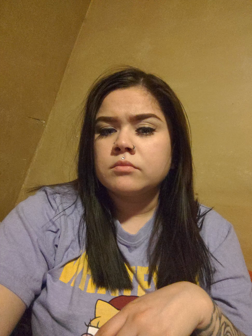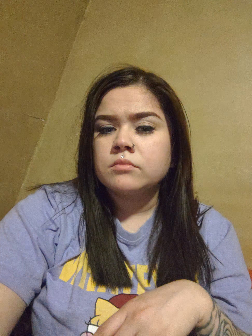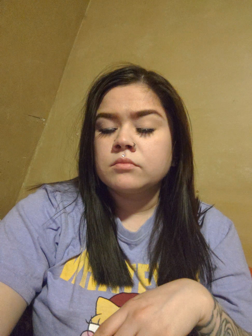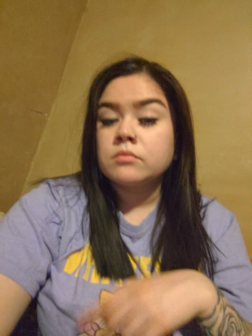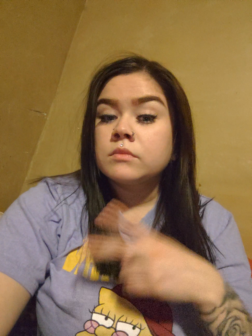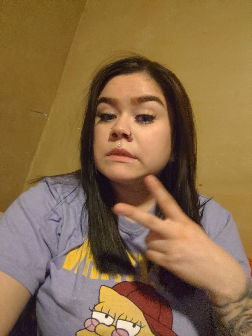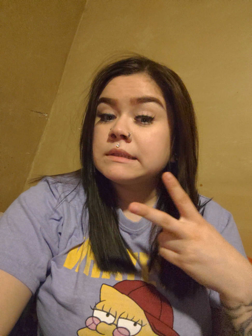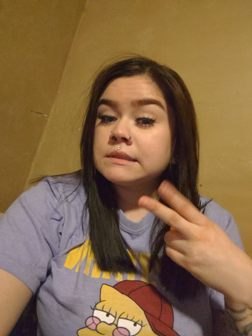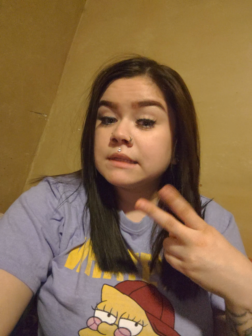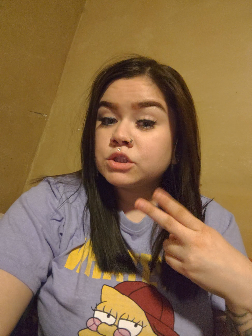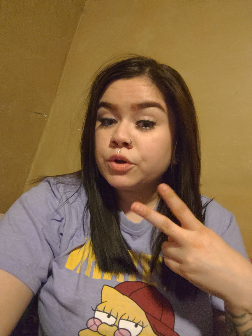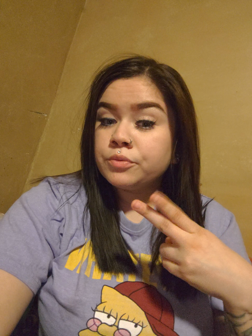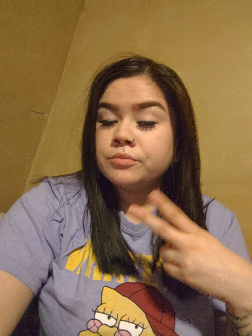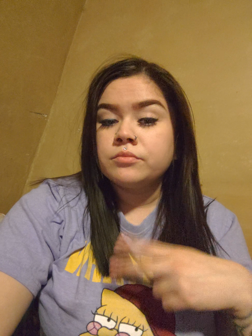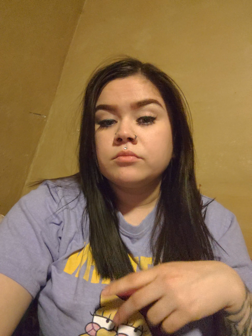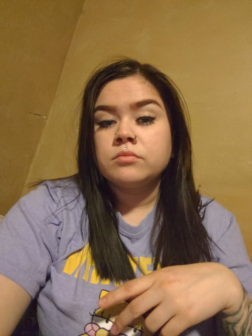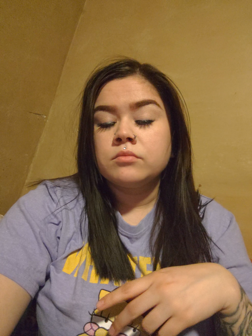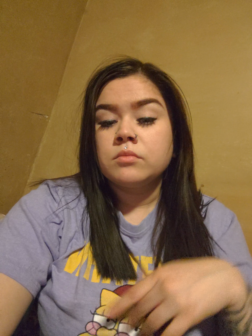scissors